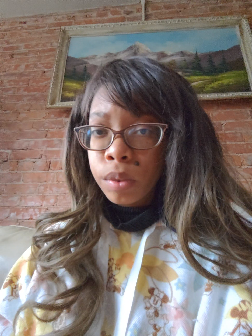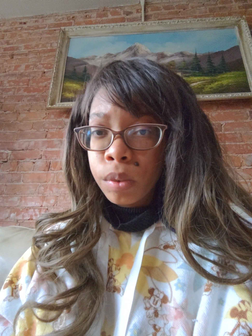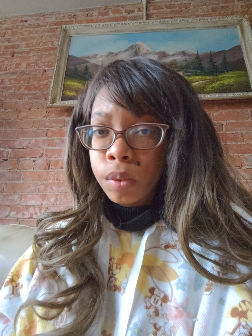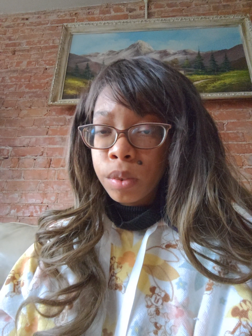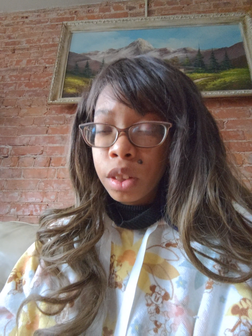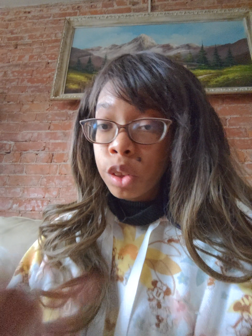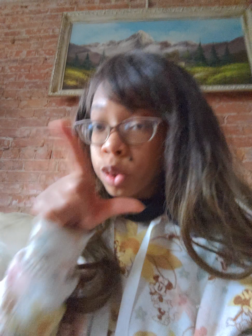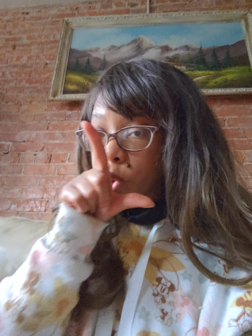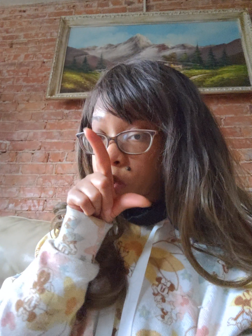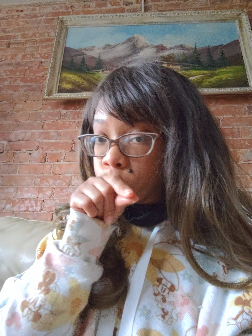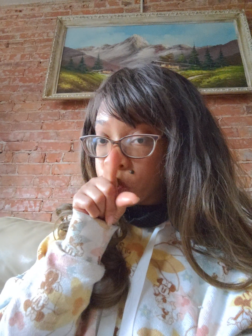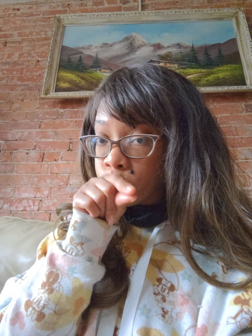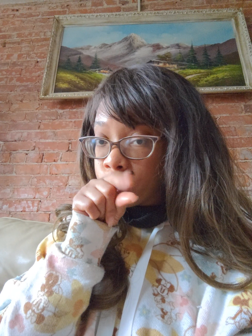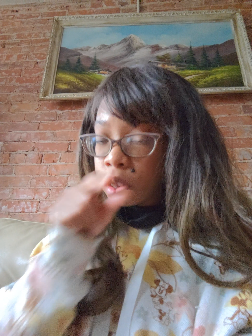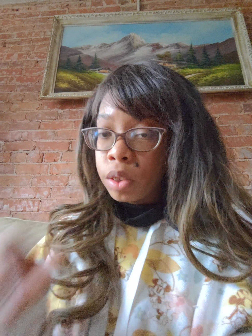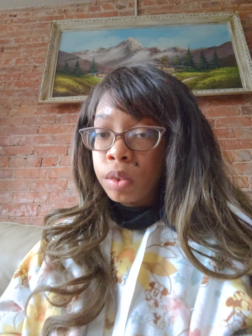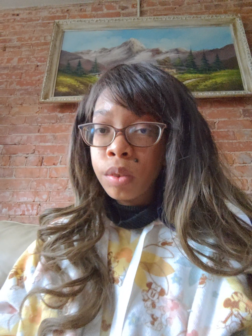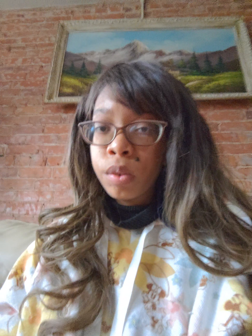bird